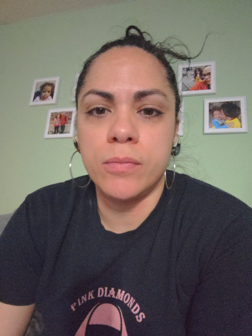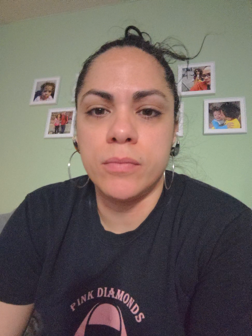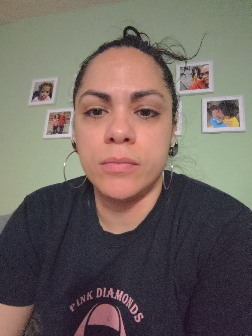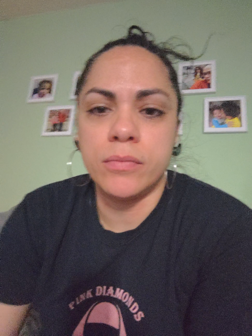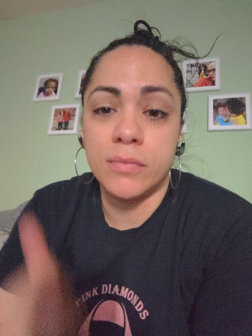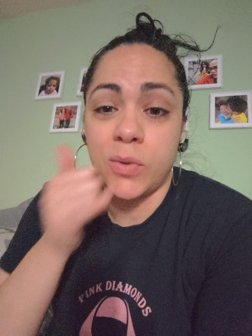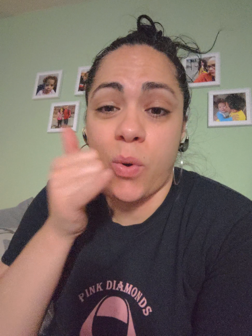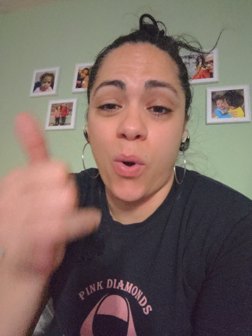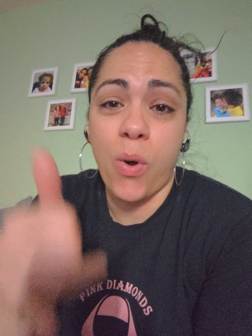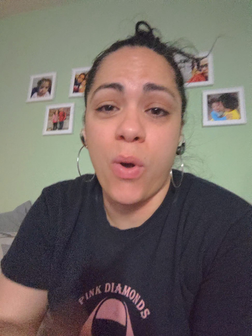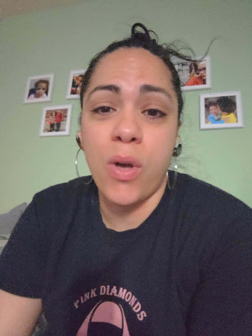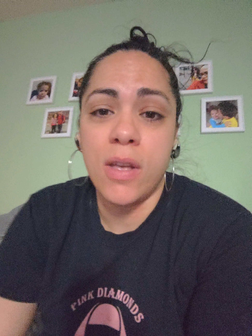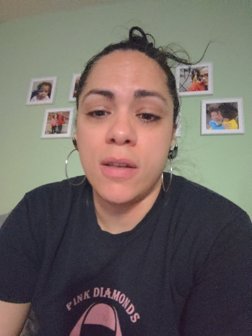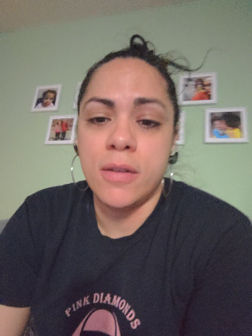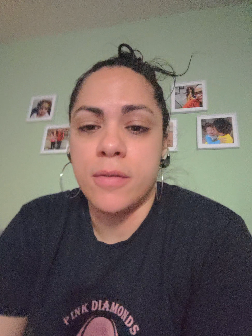call on the phone